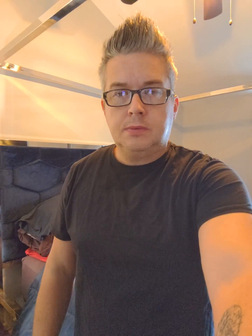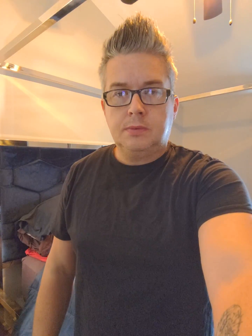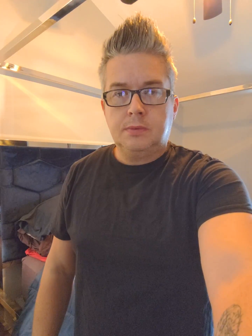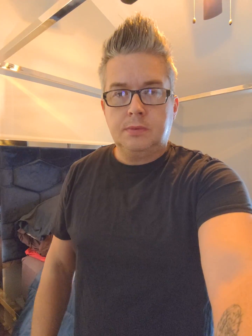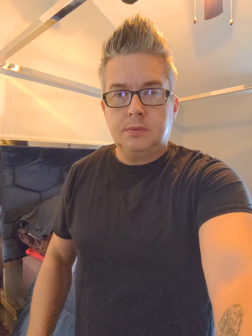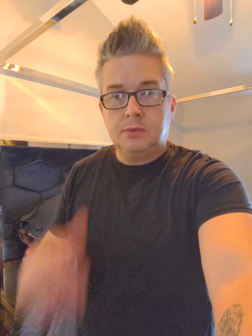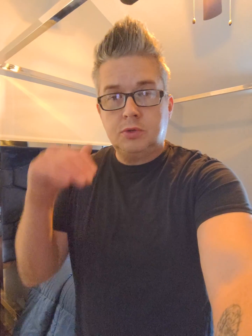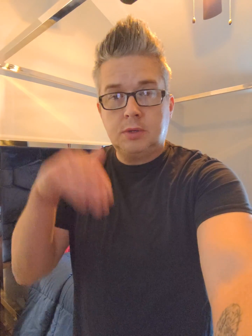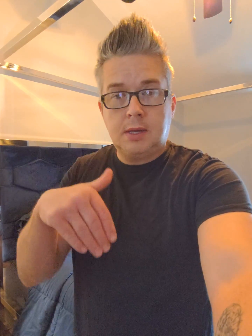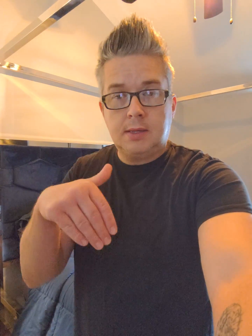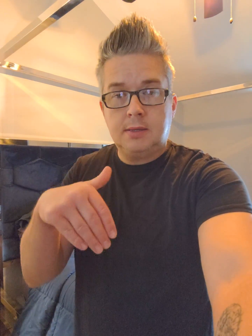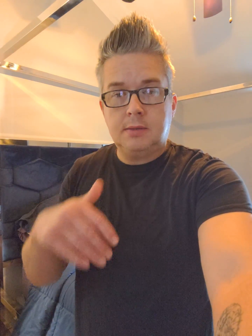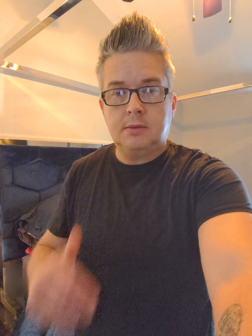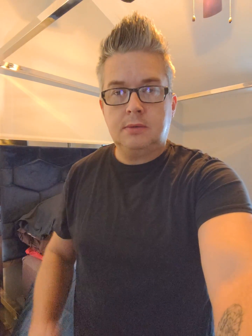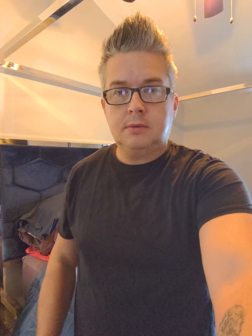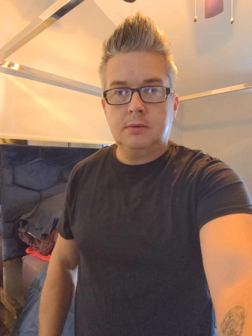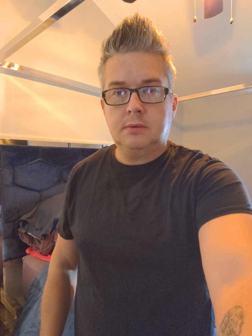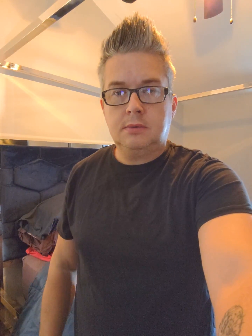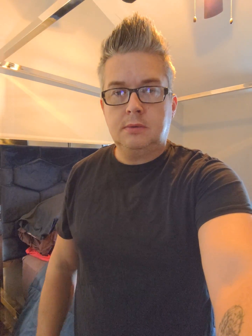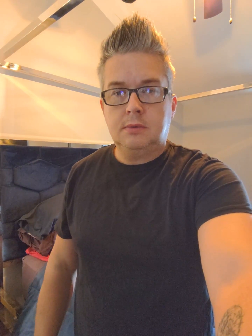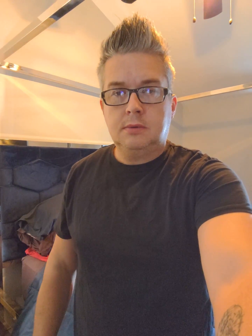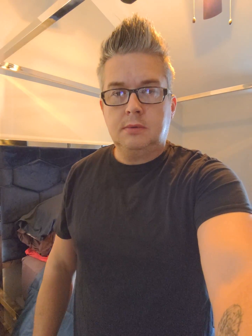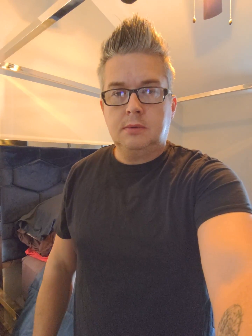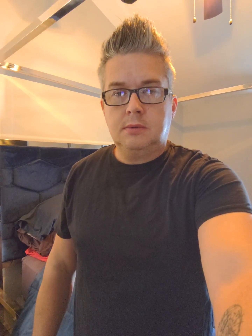night night